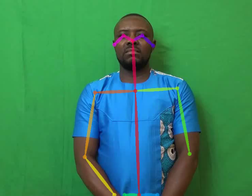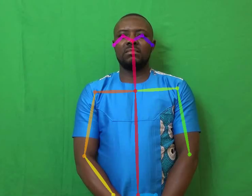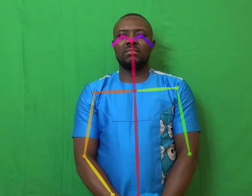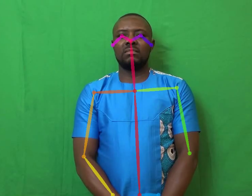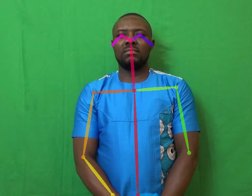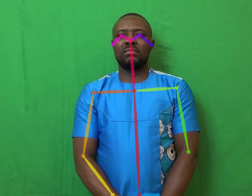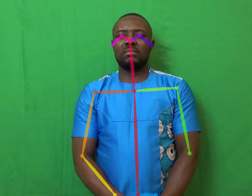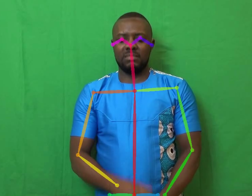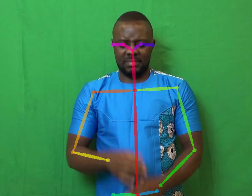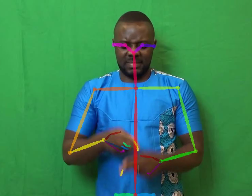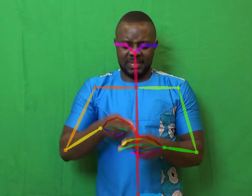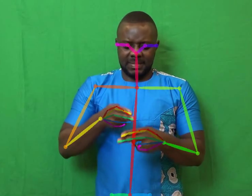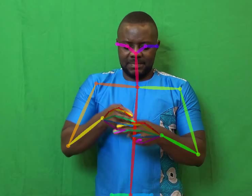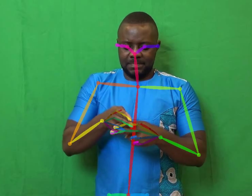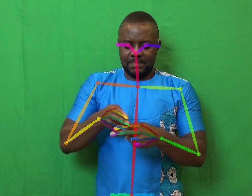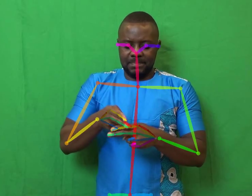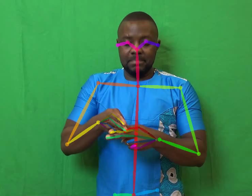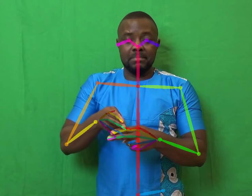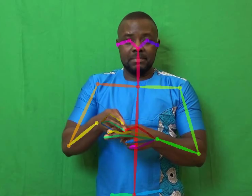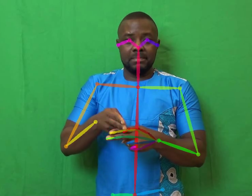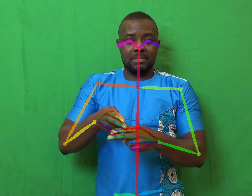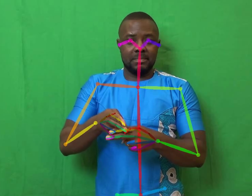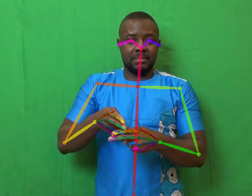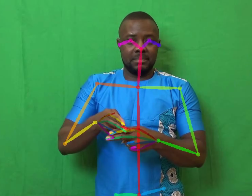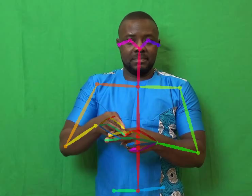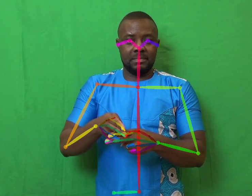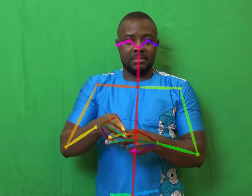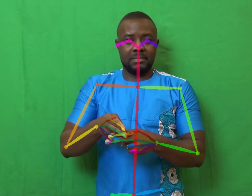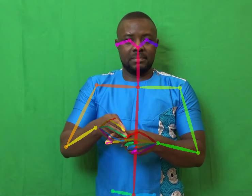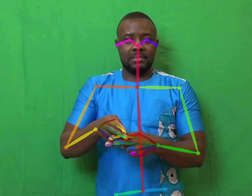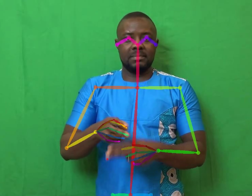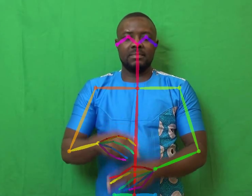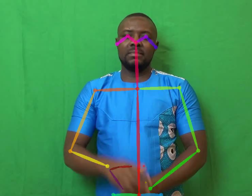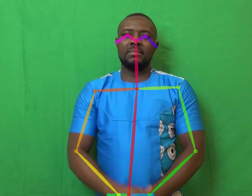knife